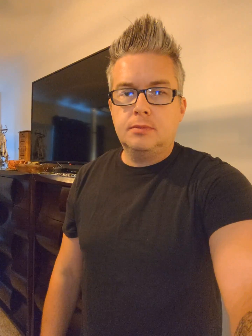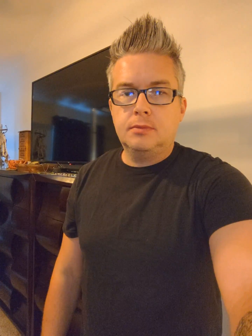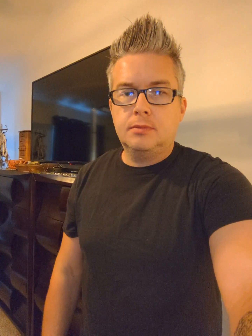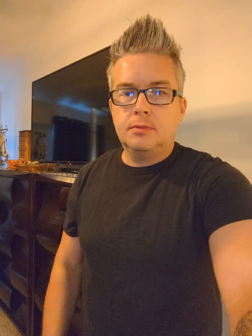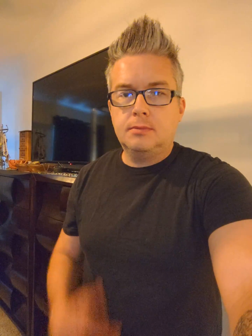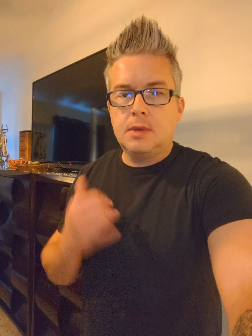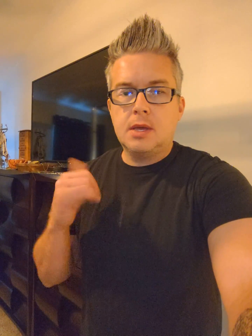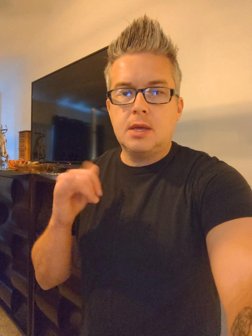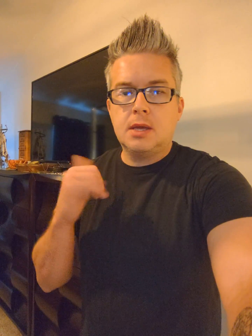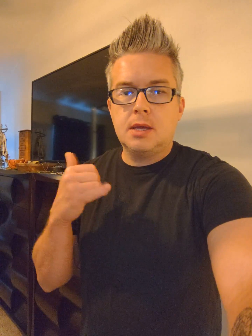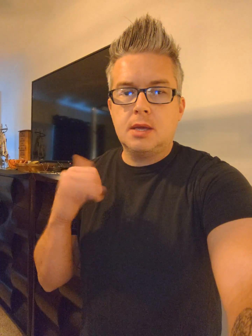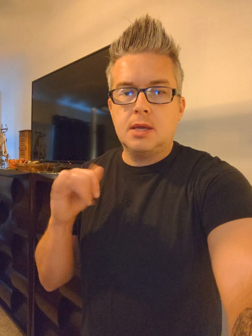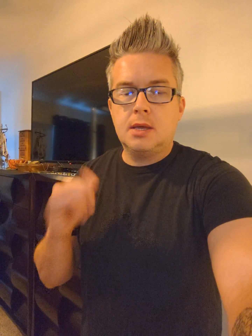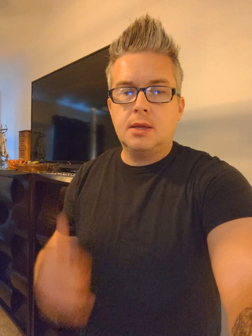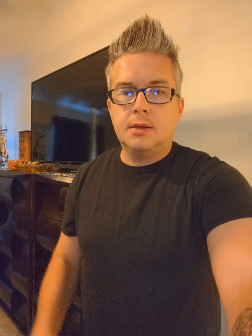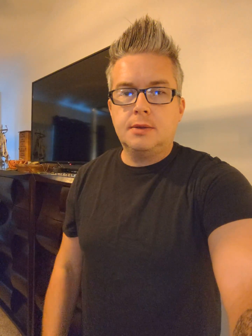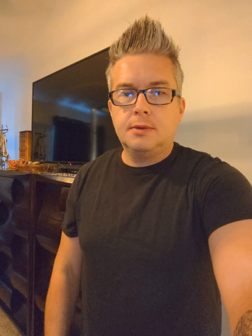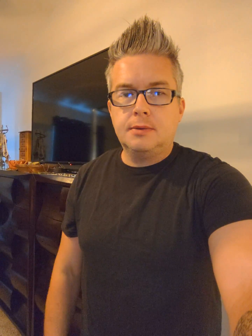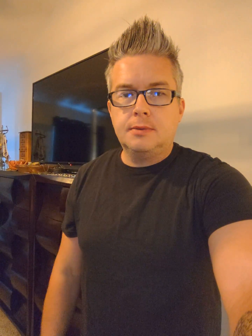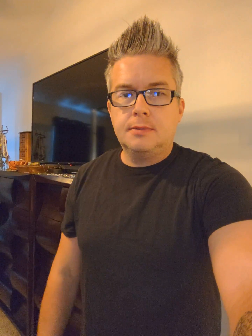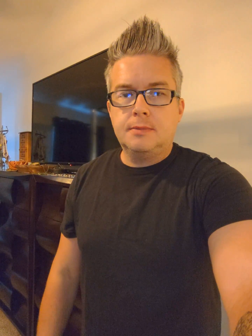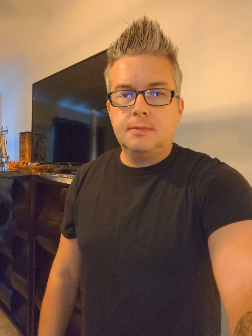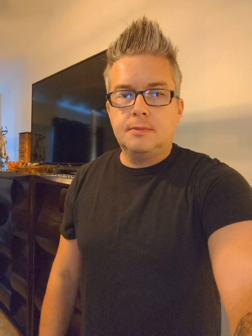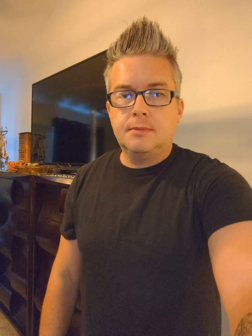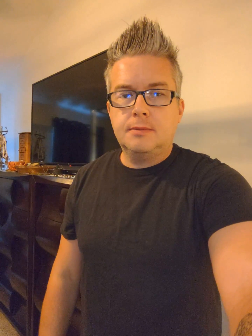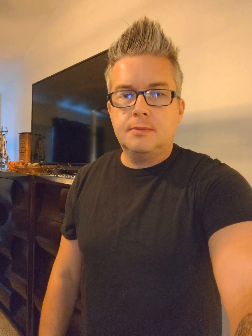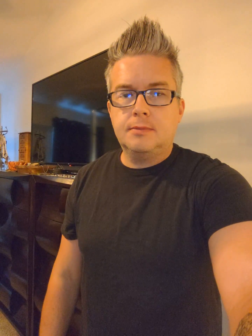party